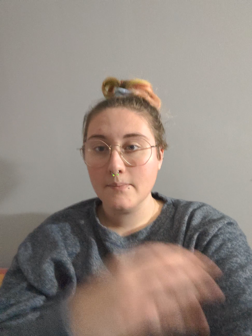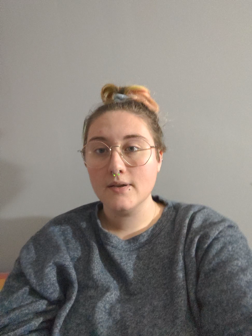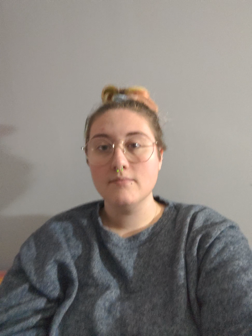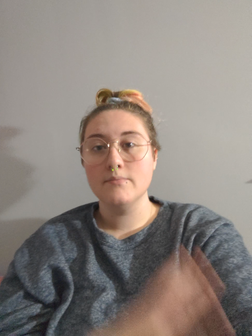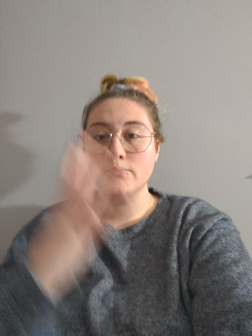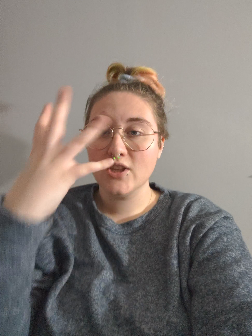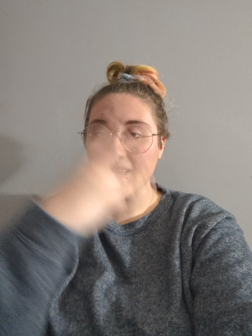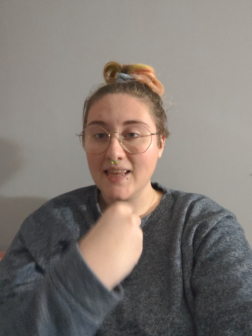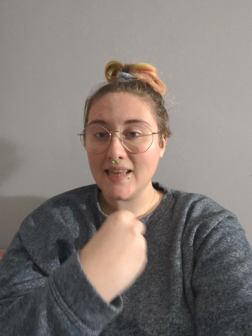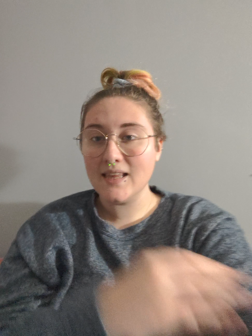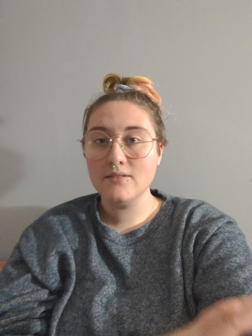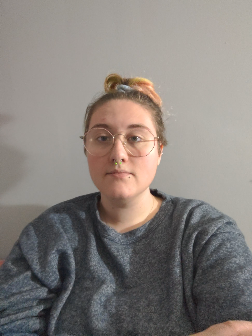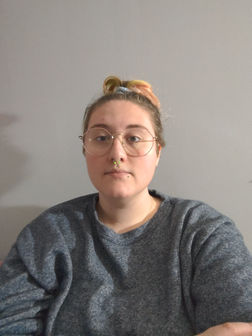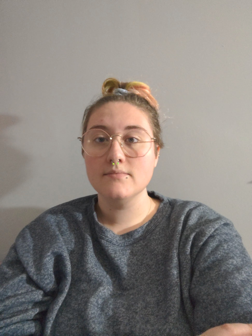pretty